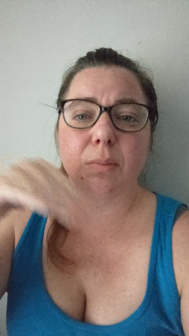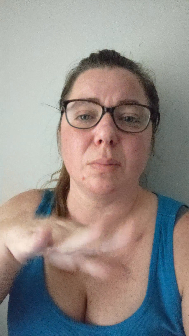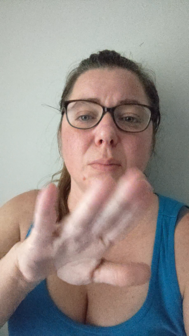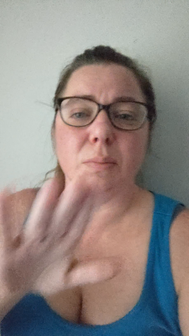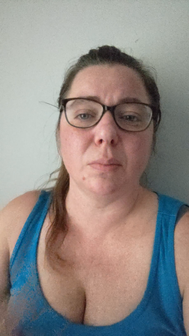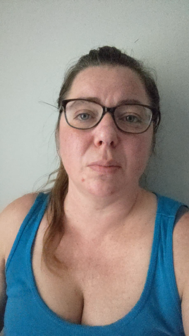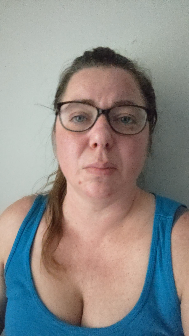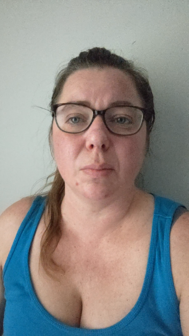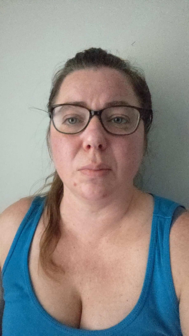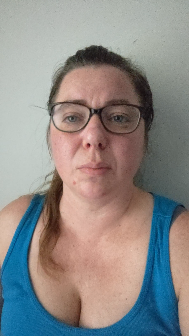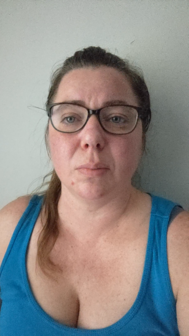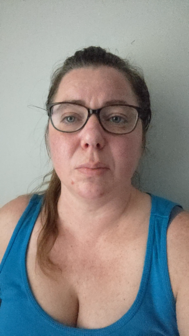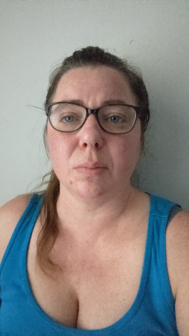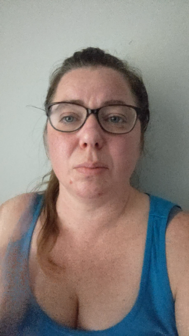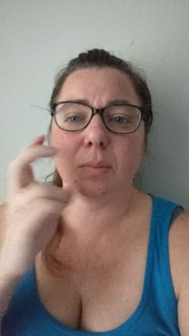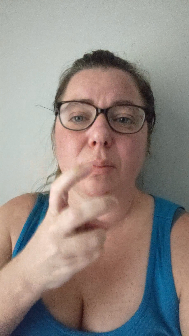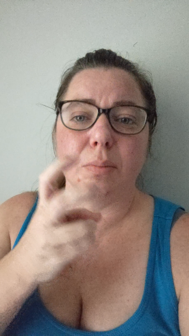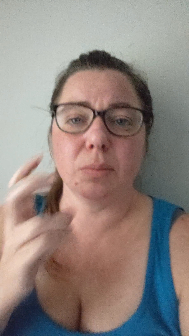hard